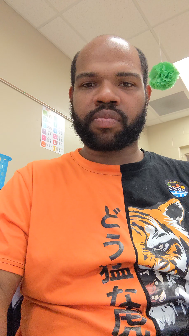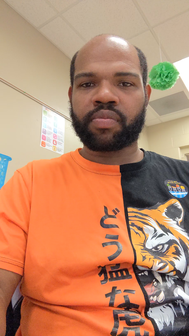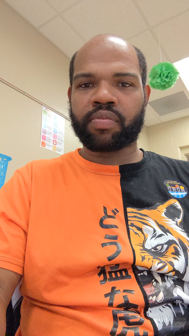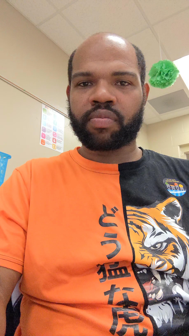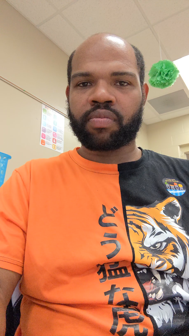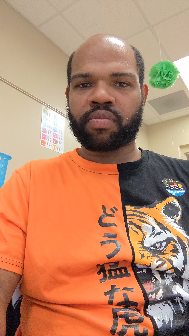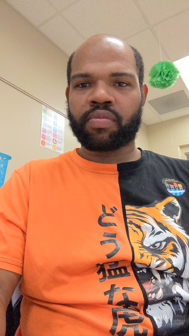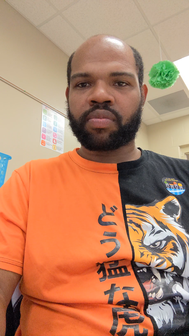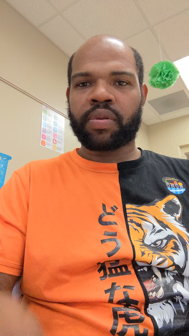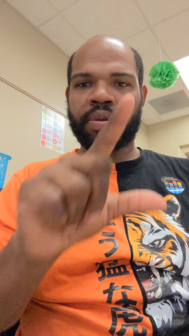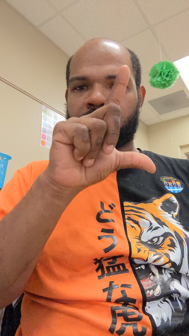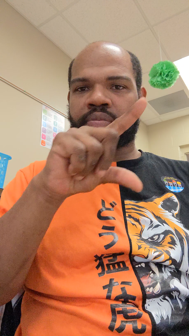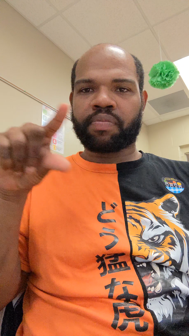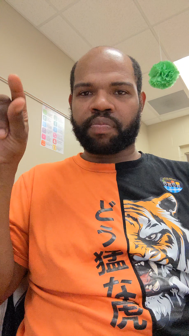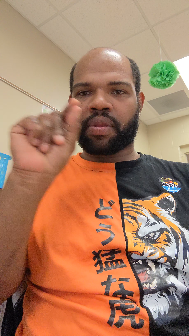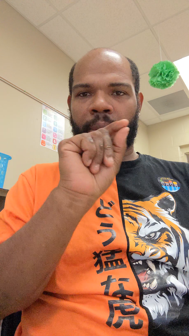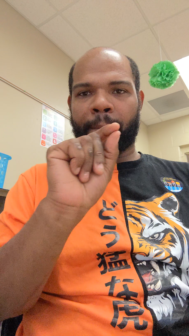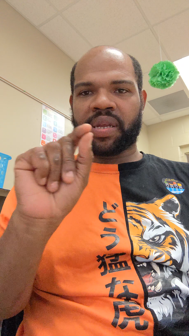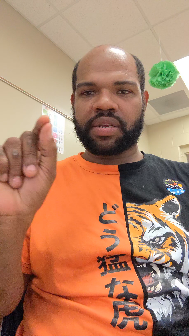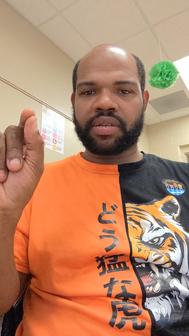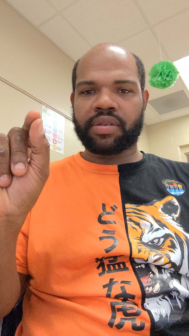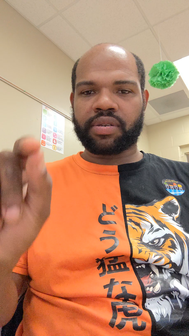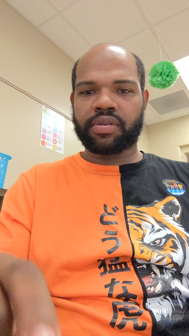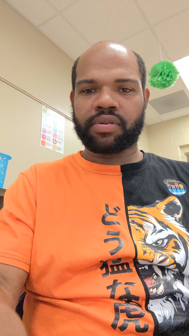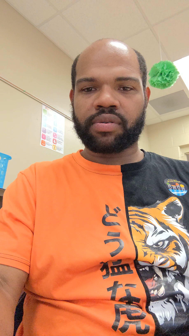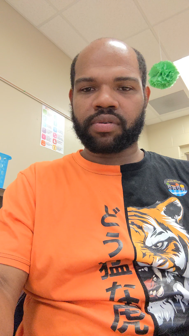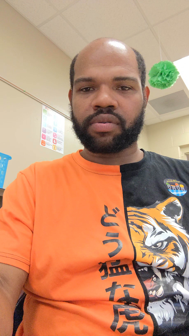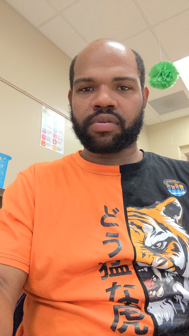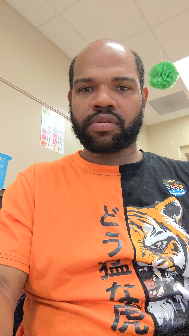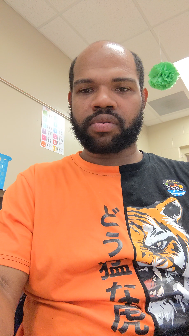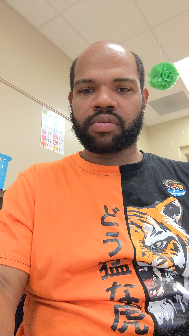peas